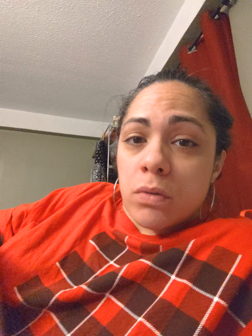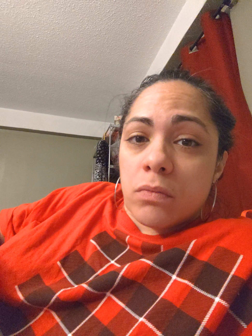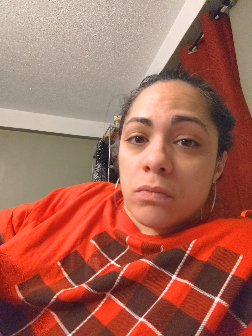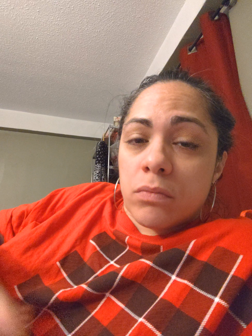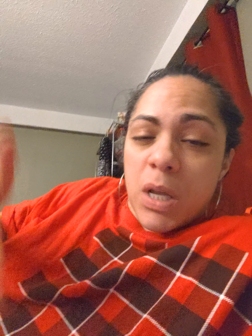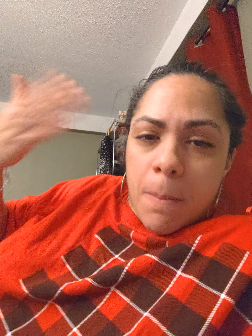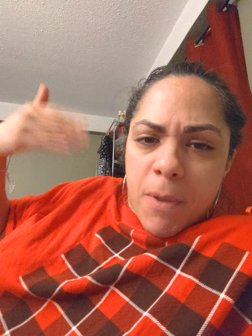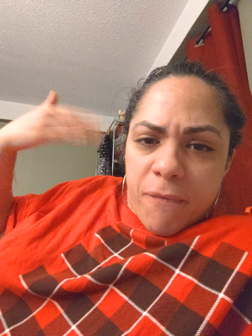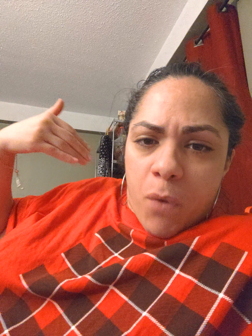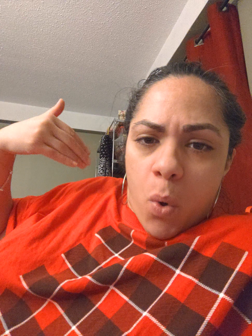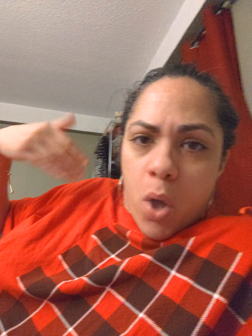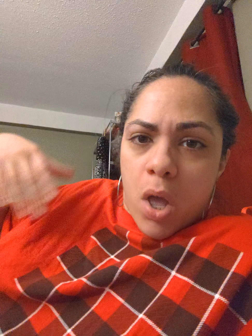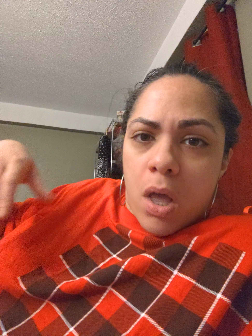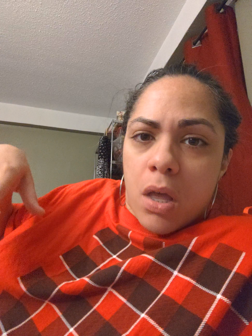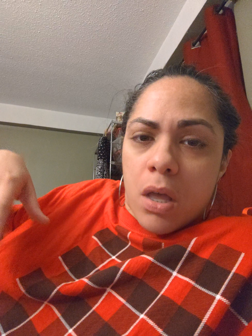before